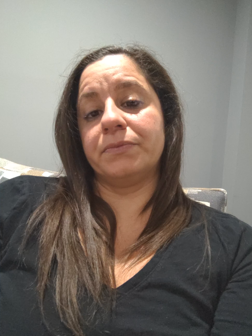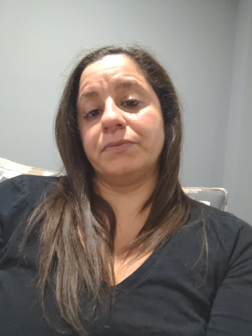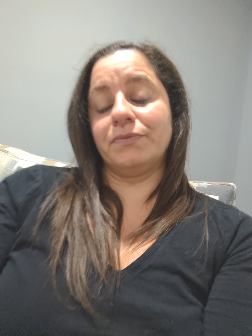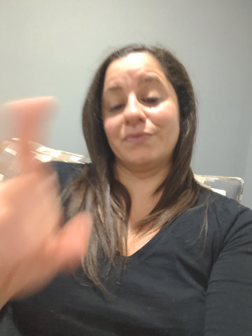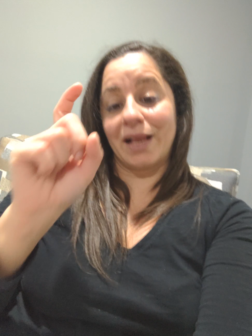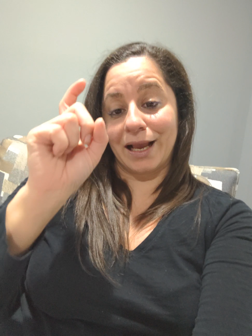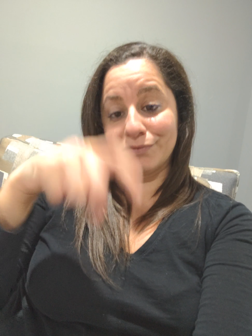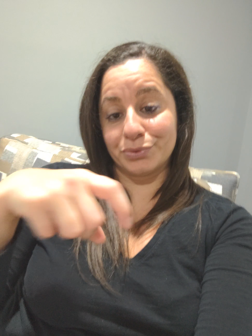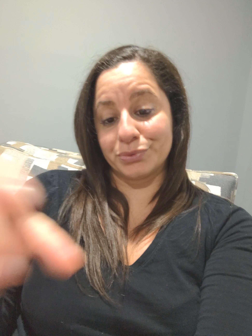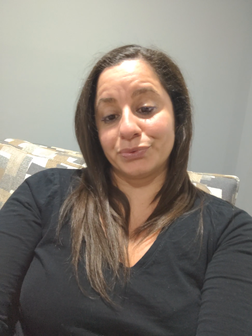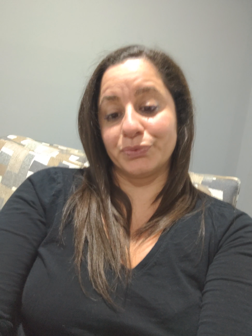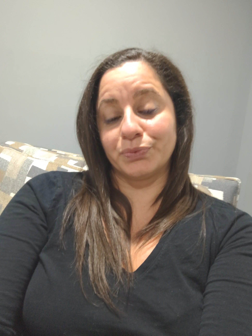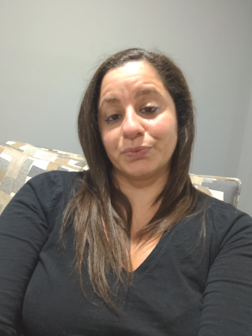have to